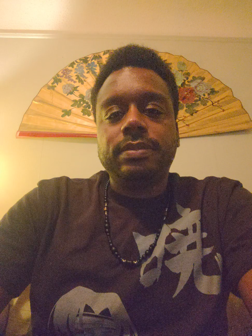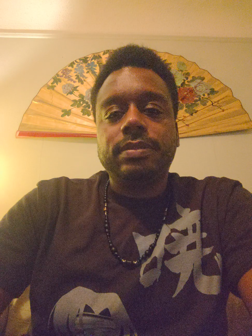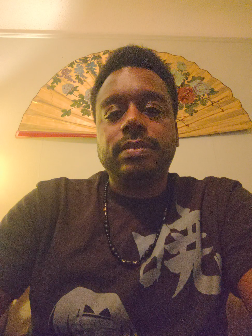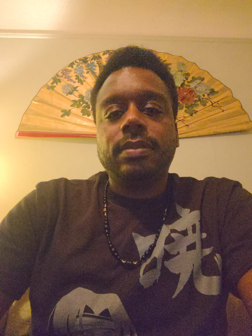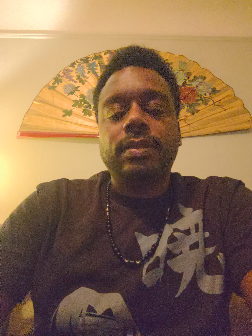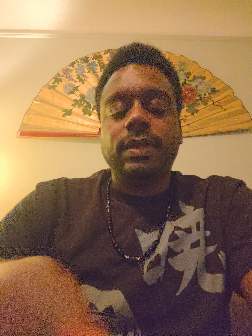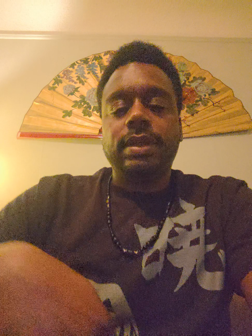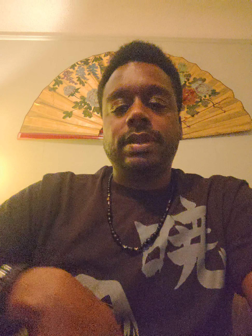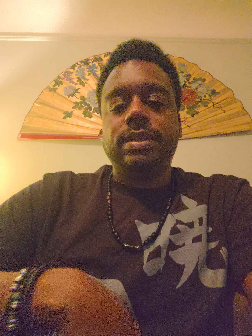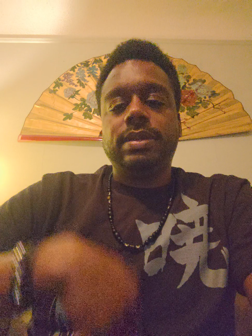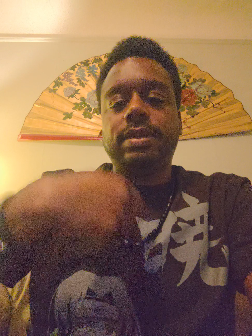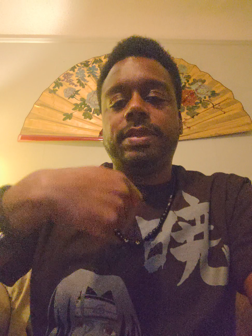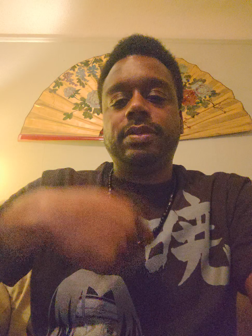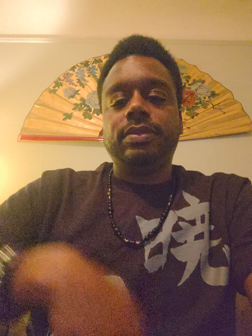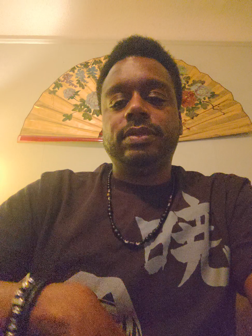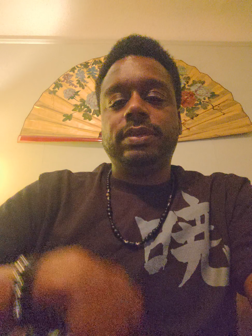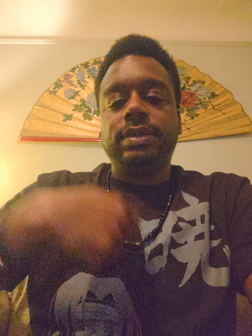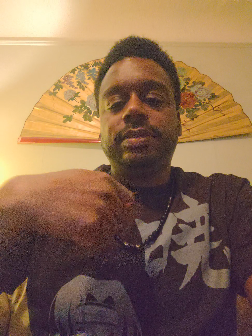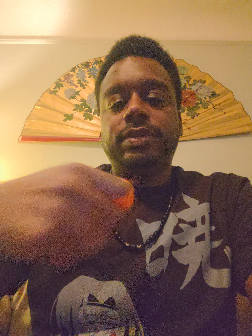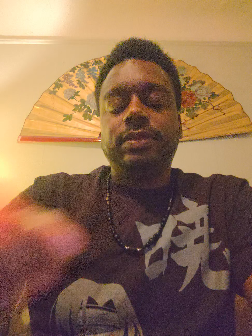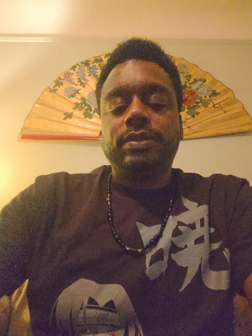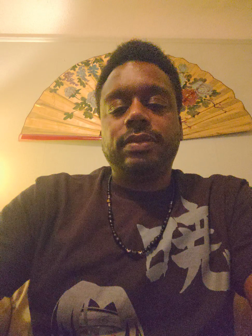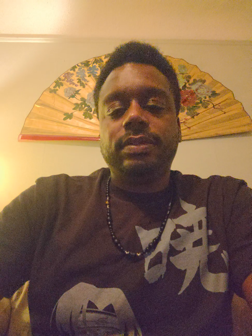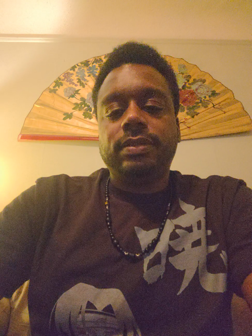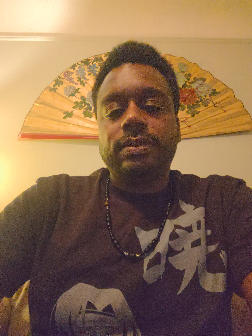zipper